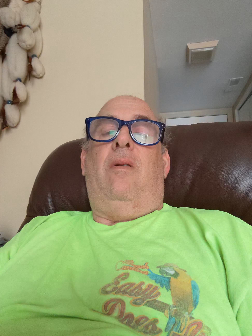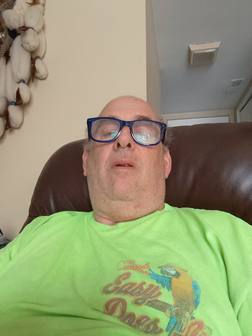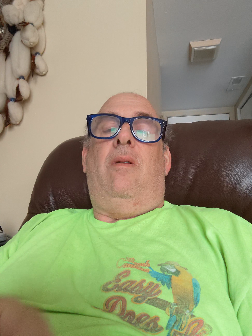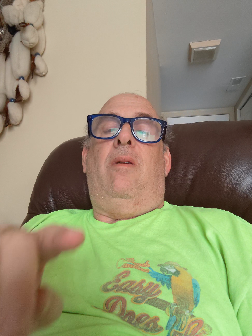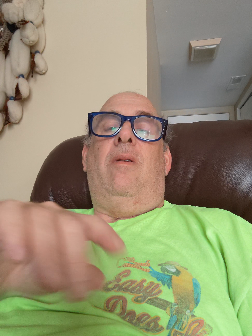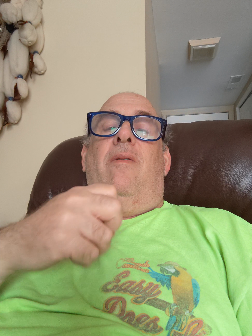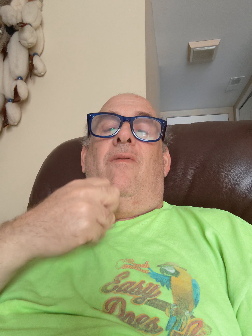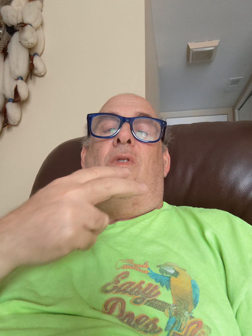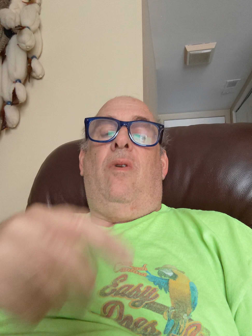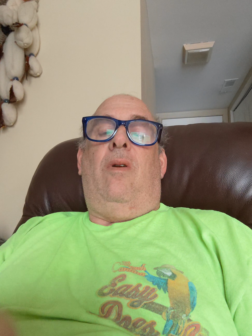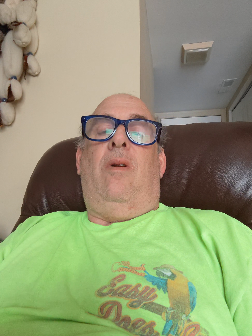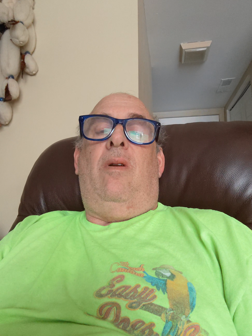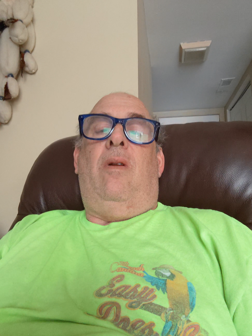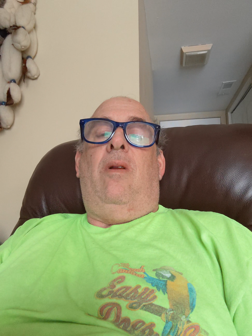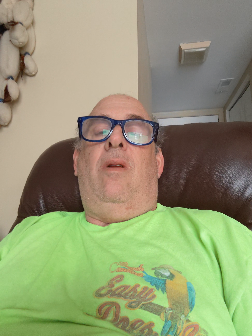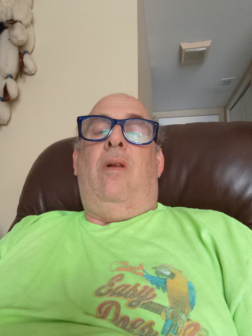frog